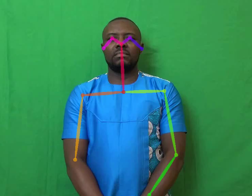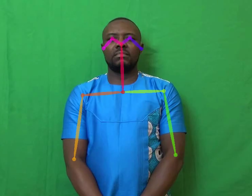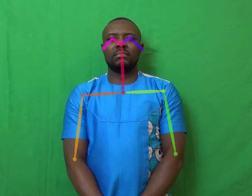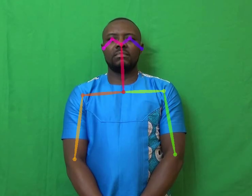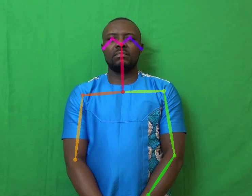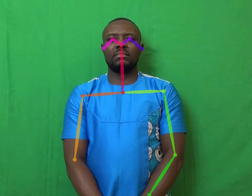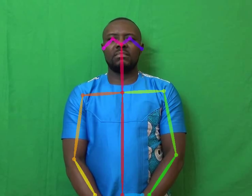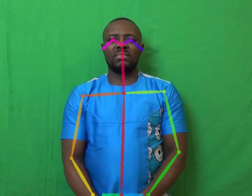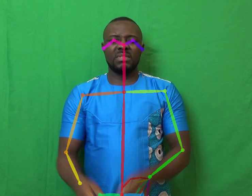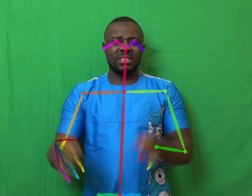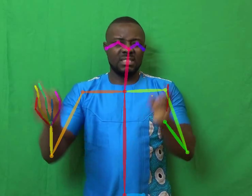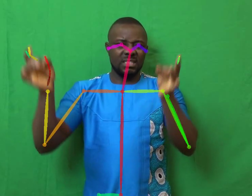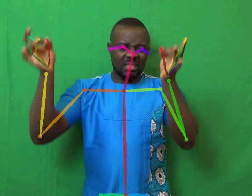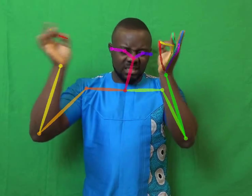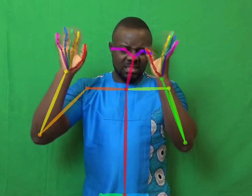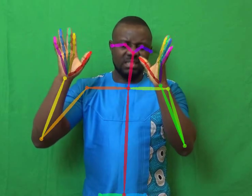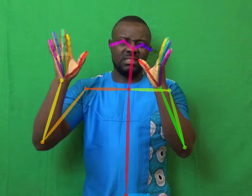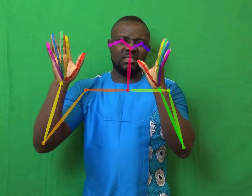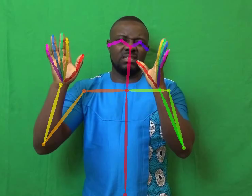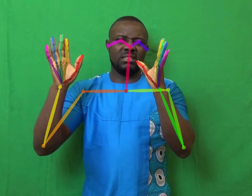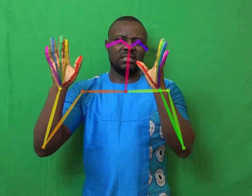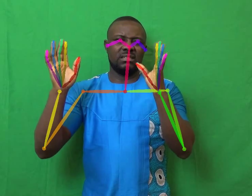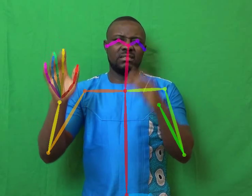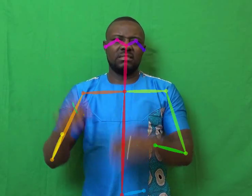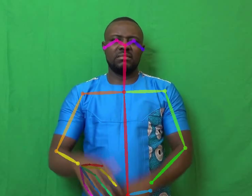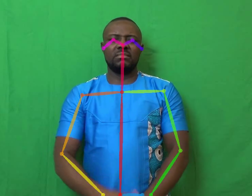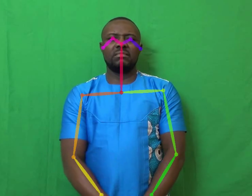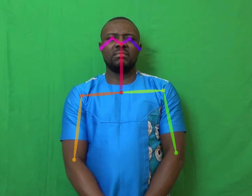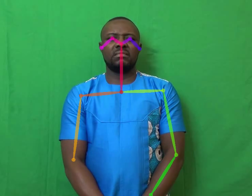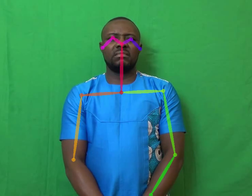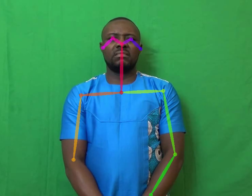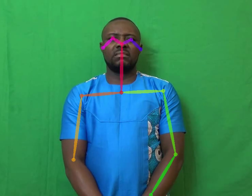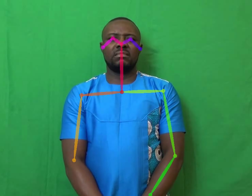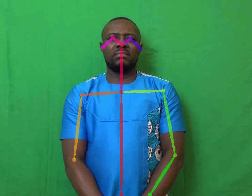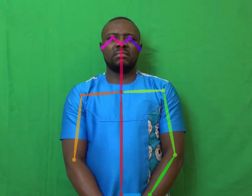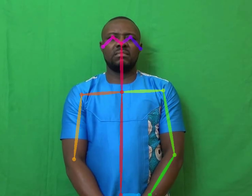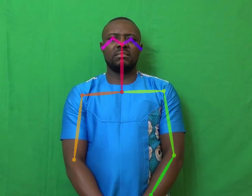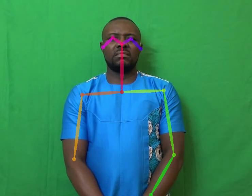dangerous or danger